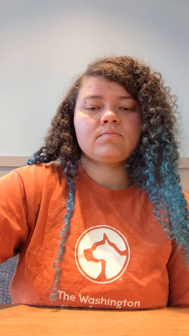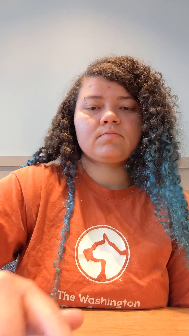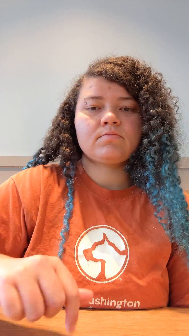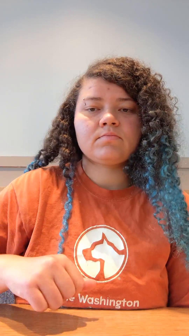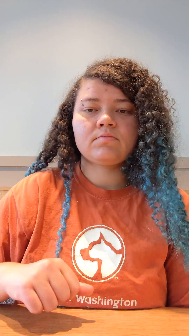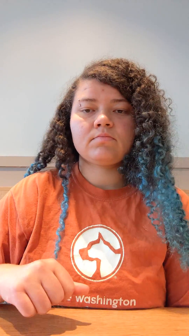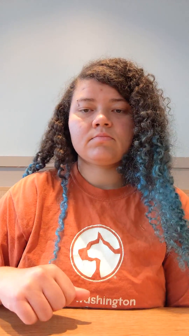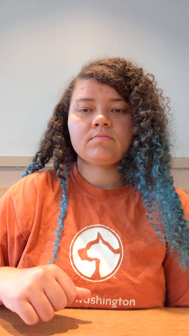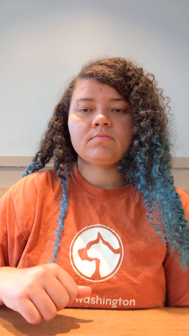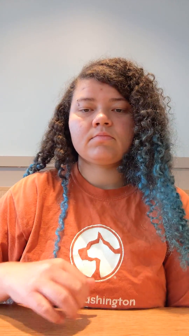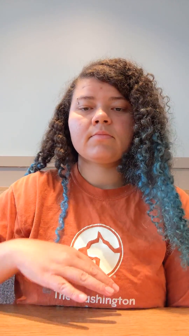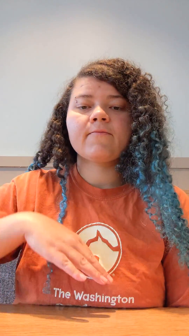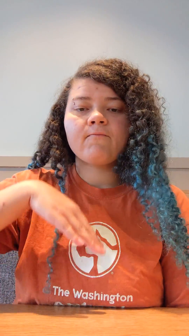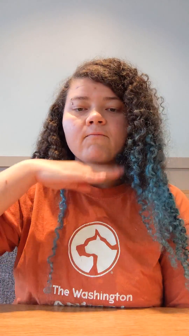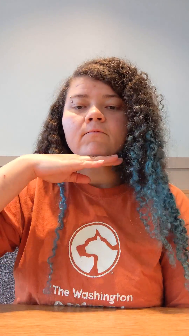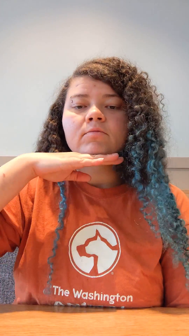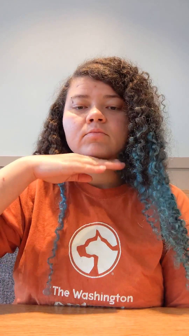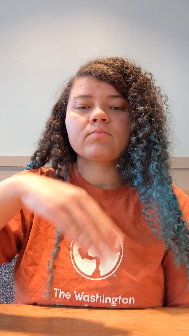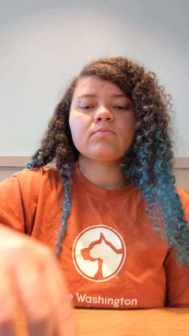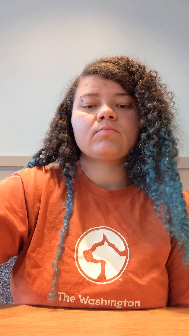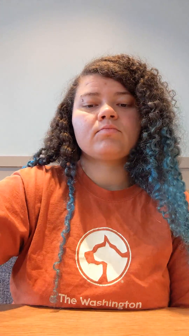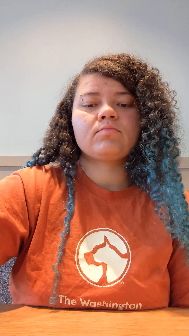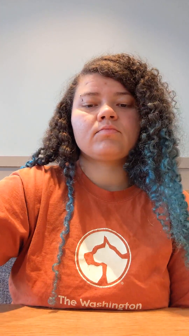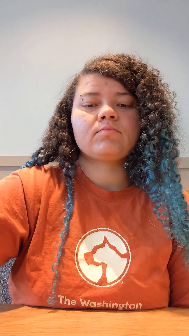full